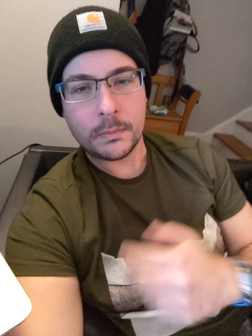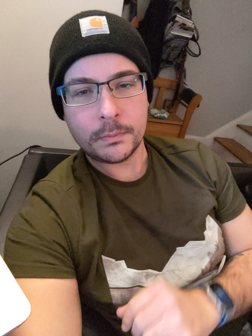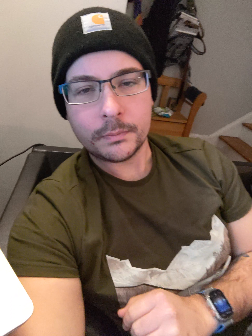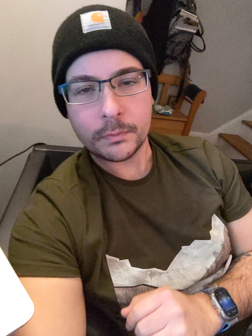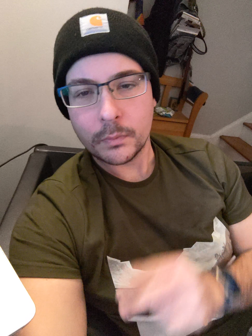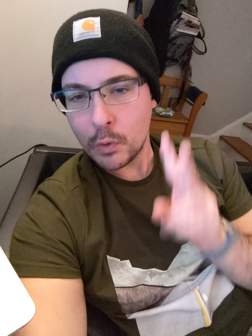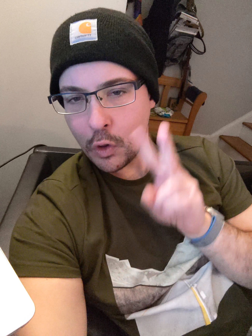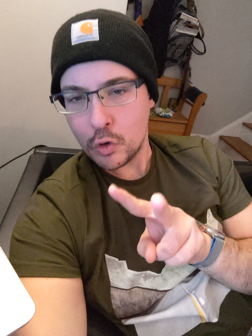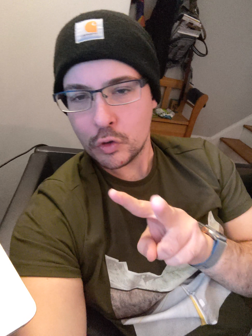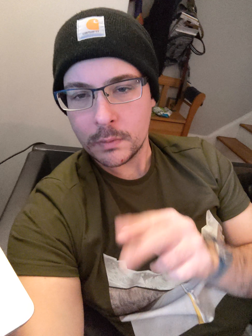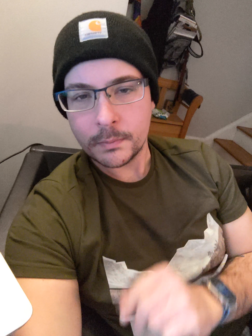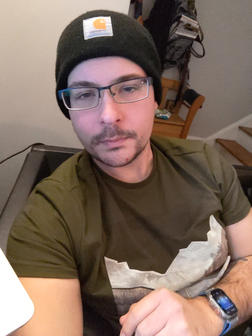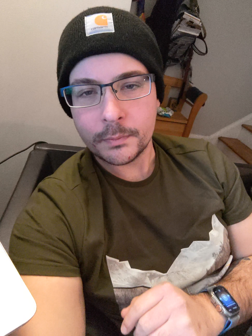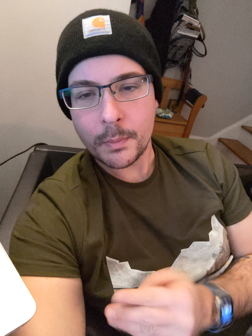look